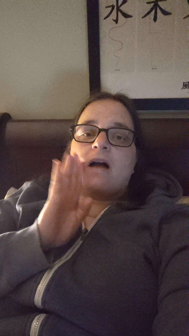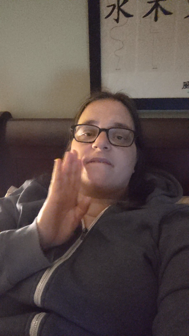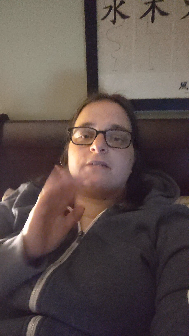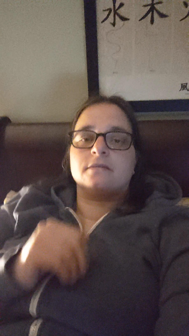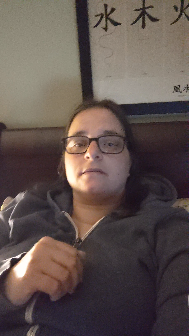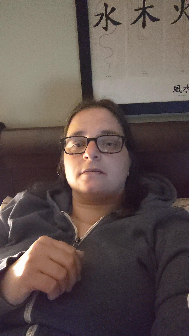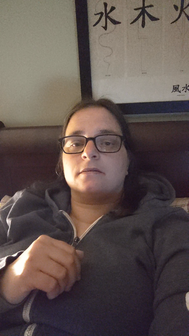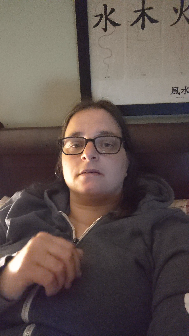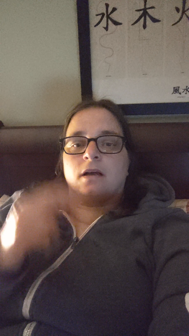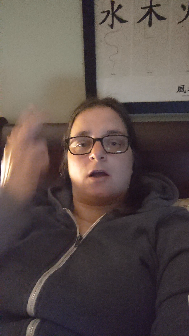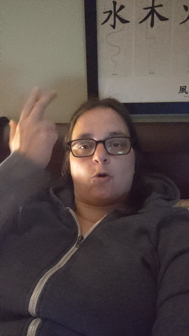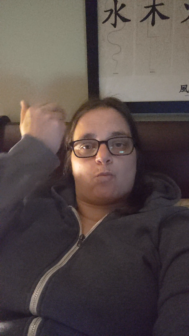rabbit